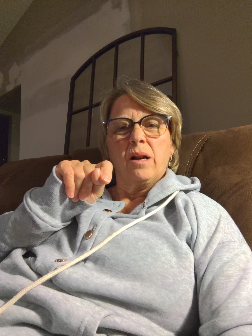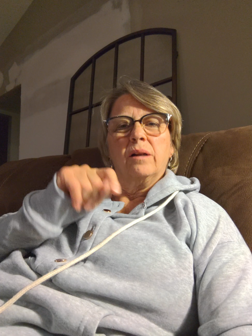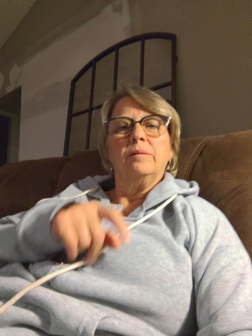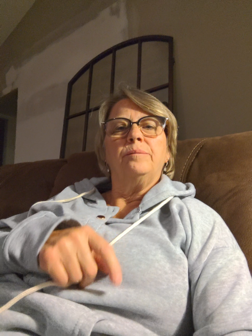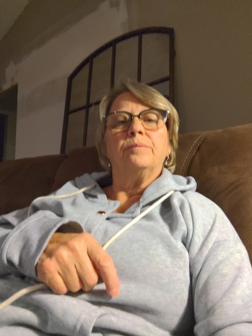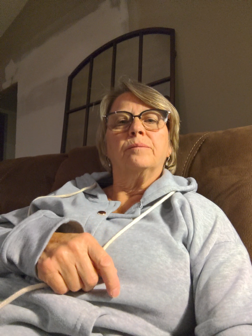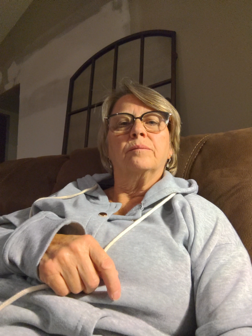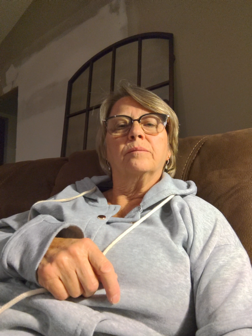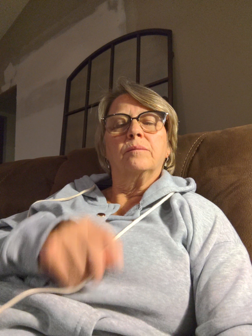cut